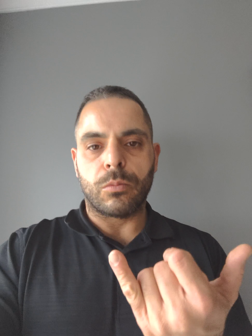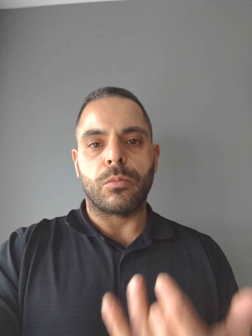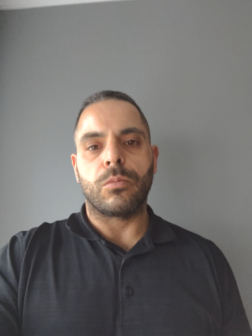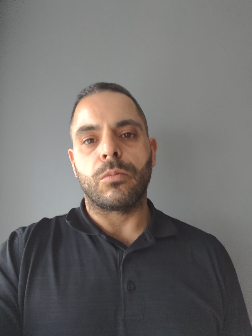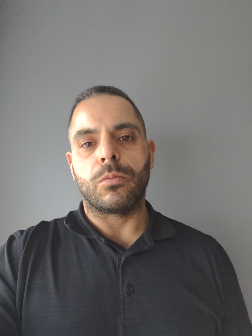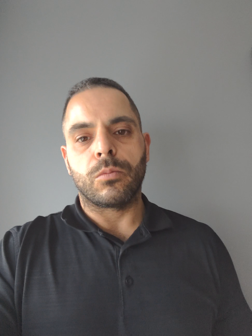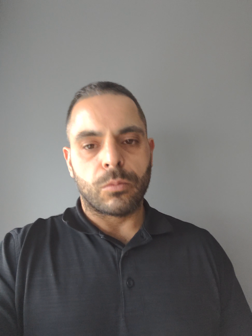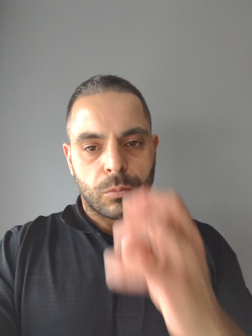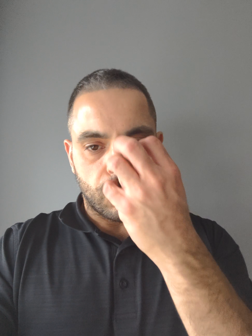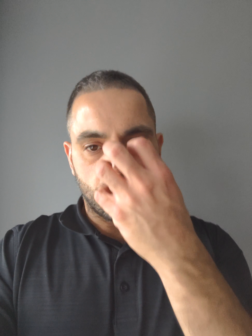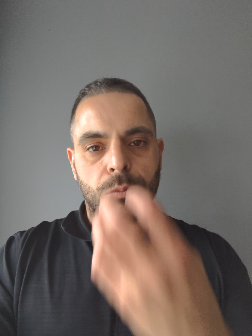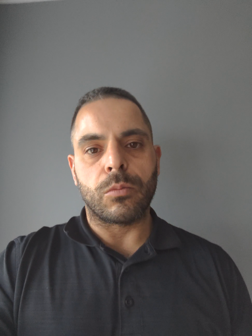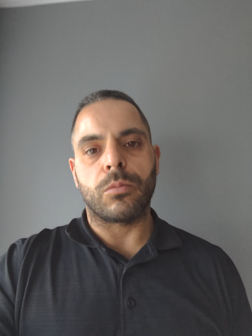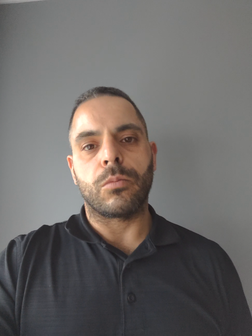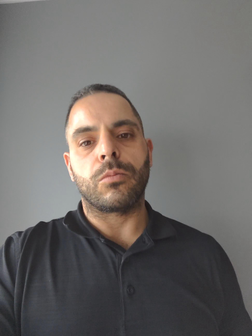clown